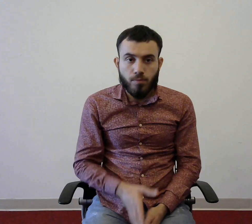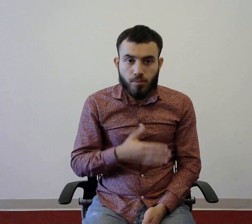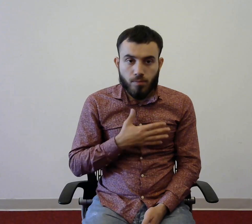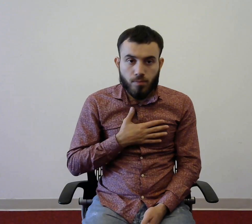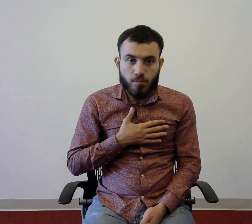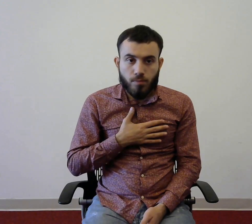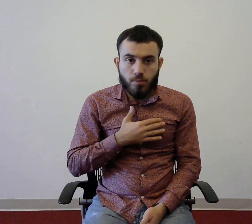mən